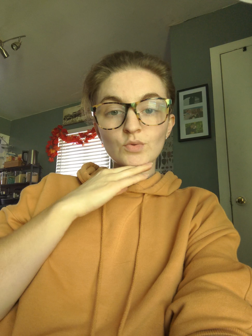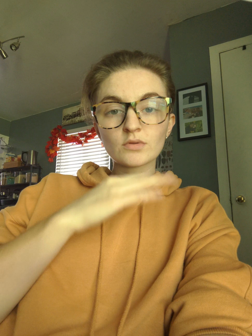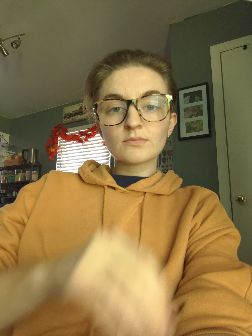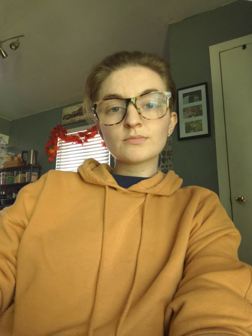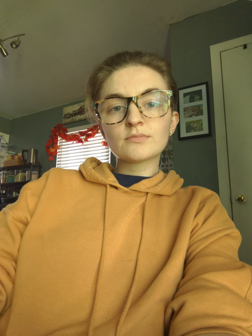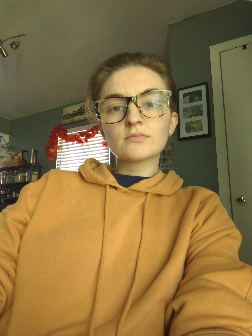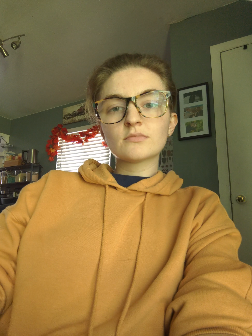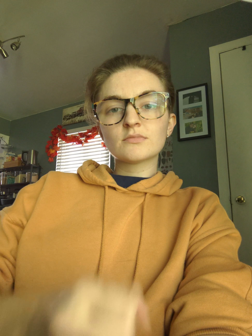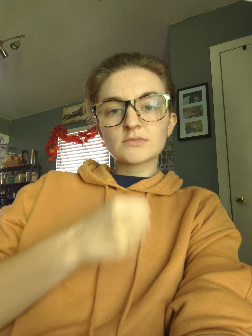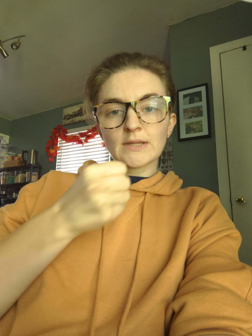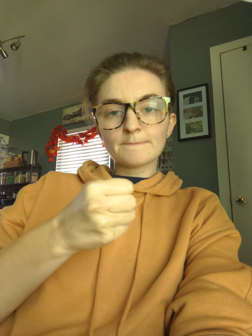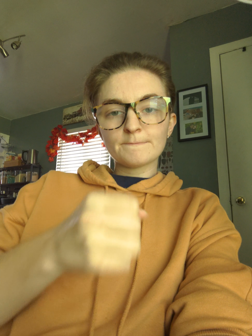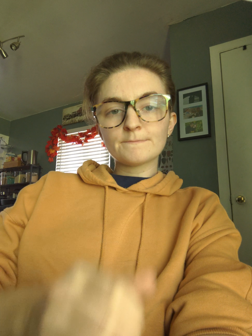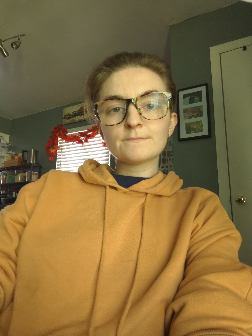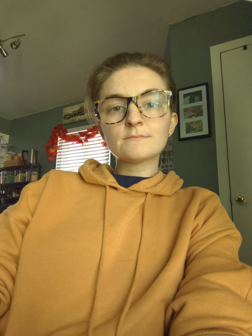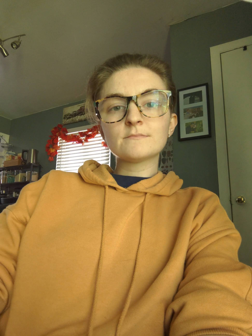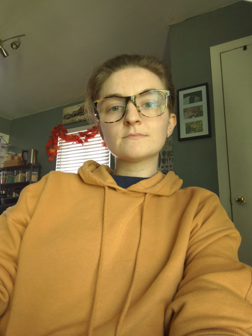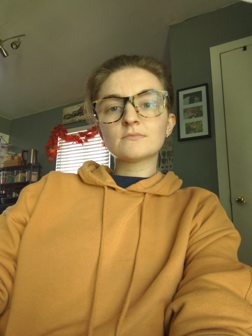hit